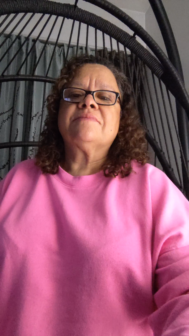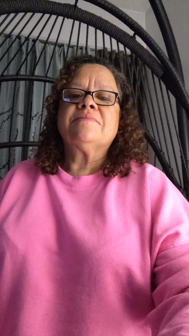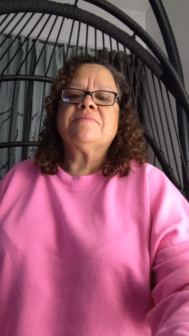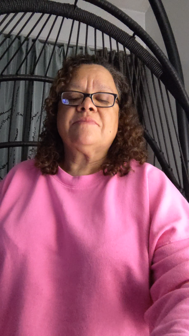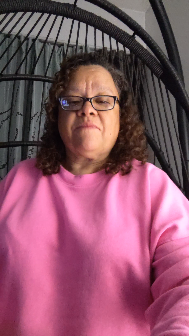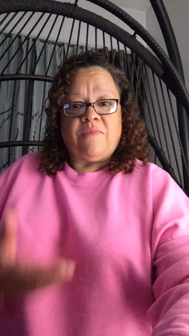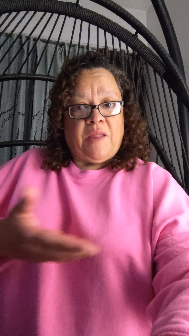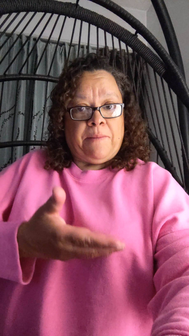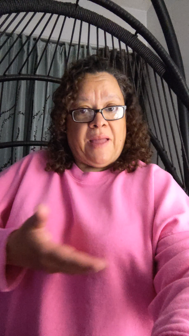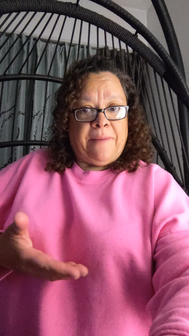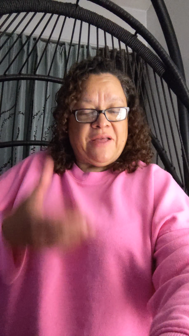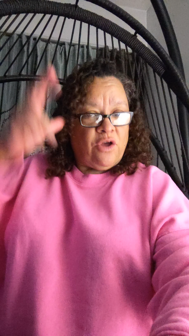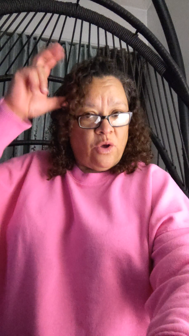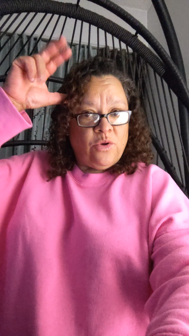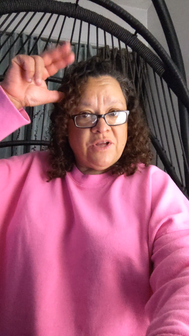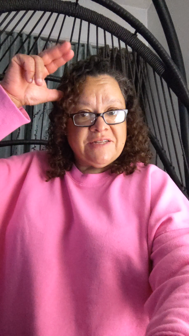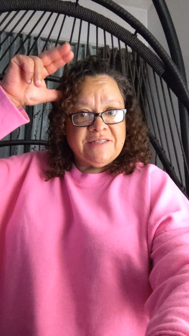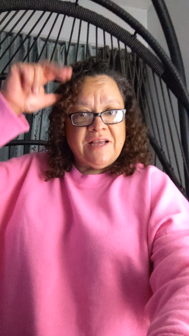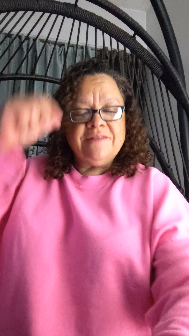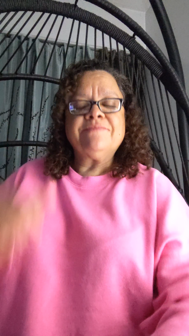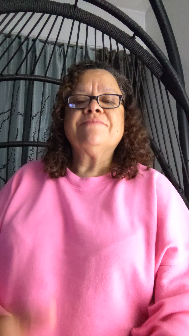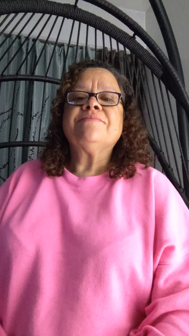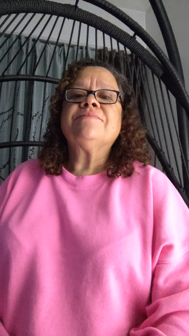pony